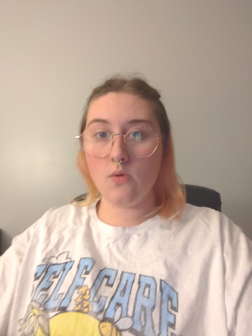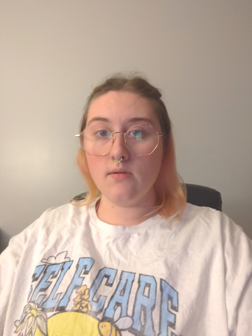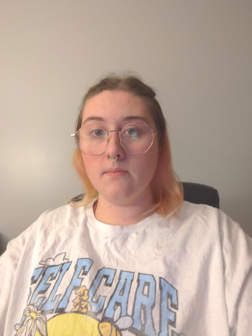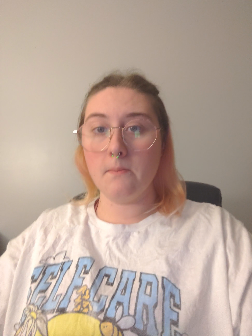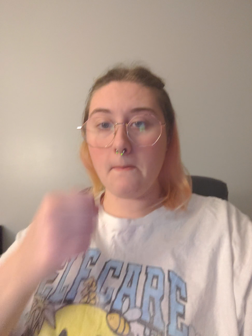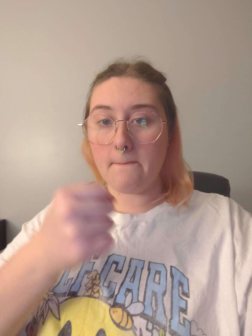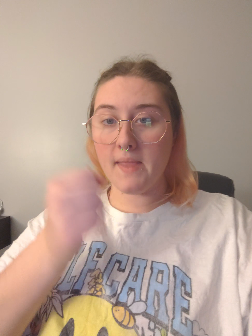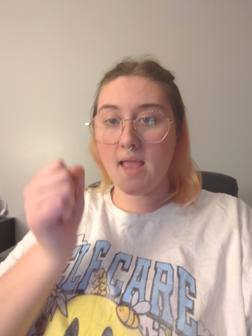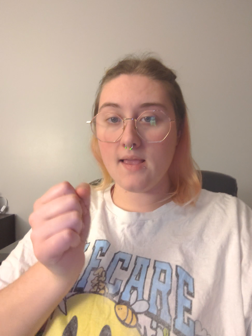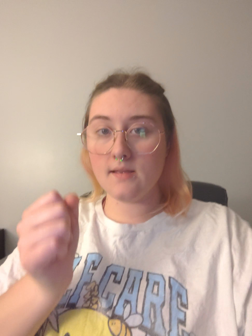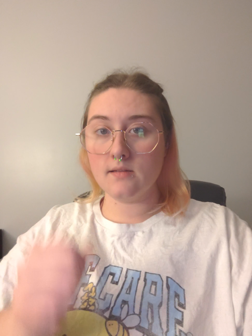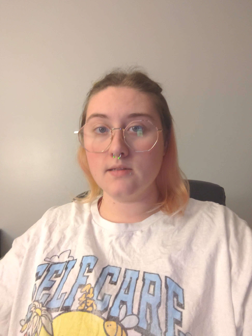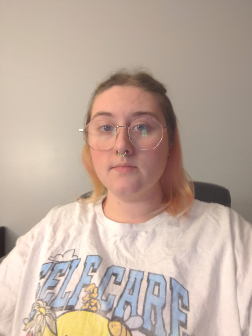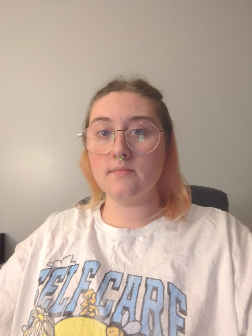make